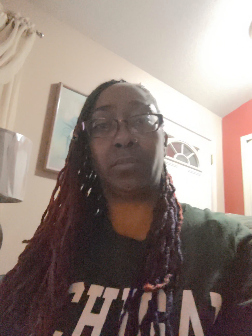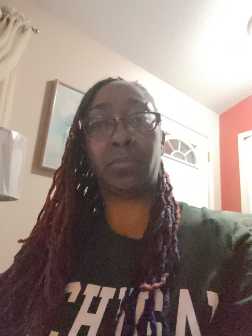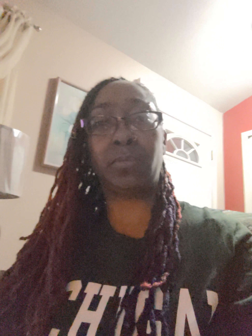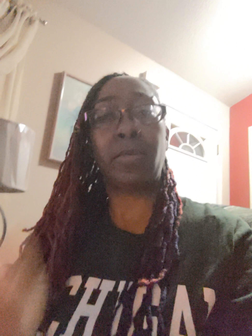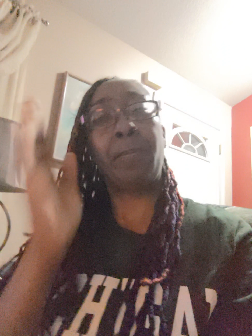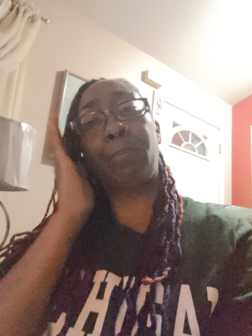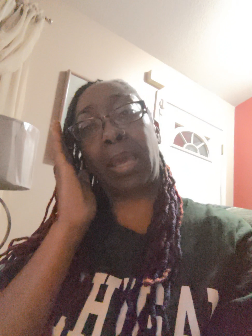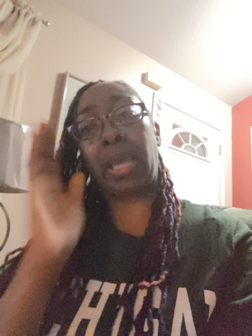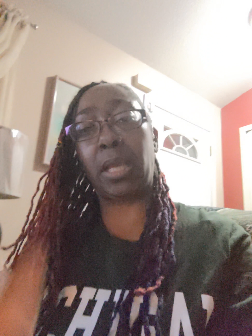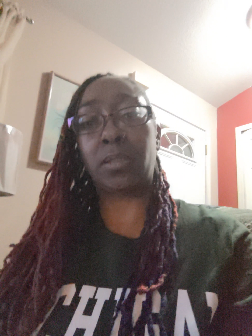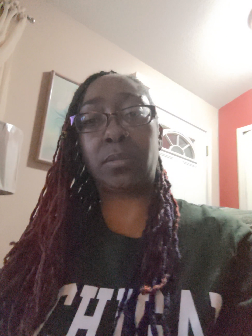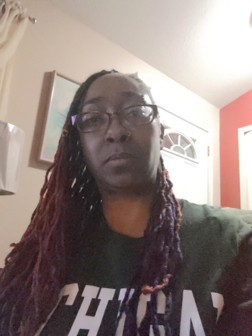bed